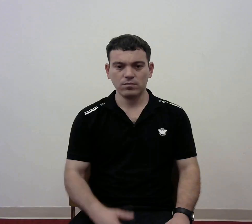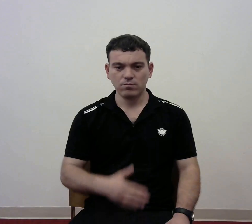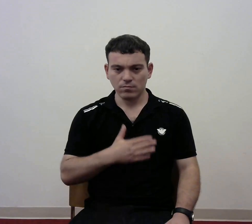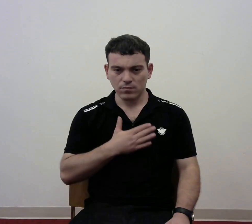mən